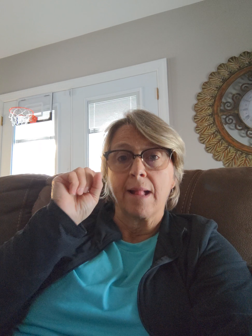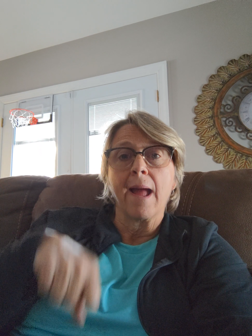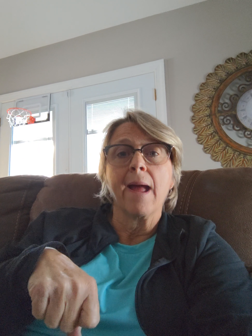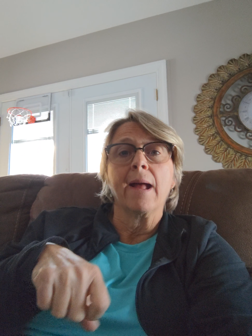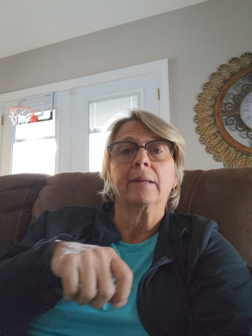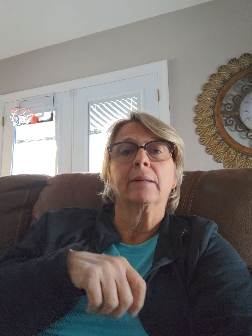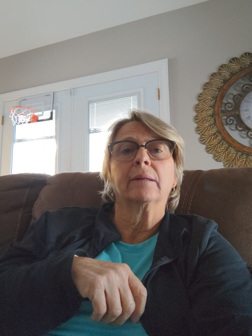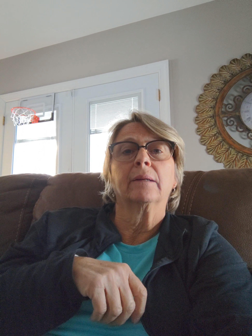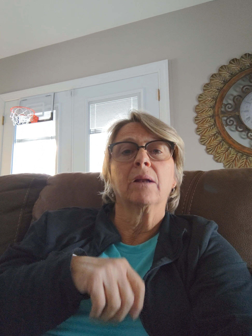can